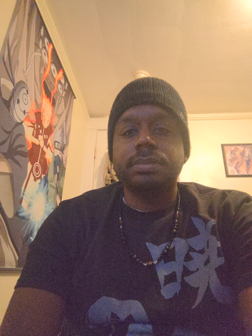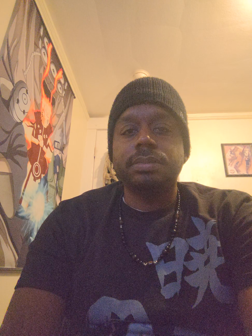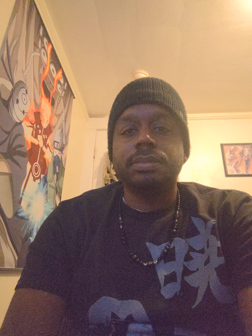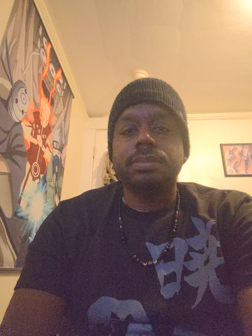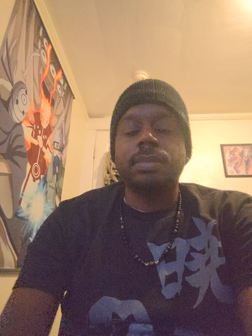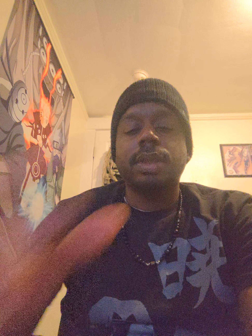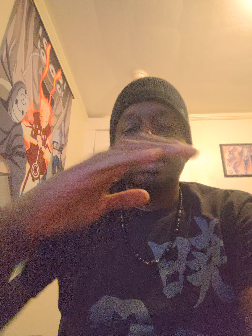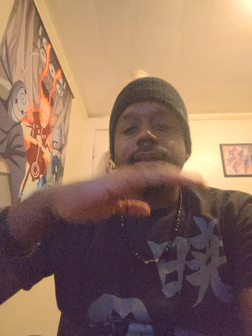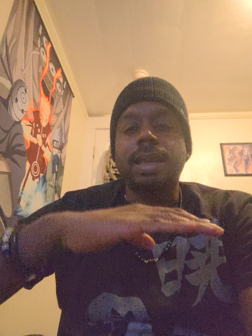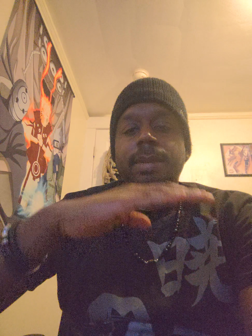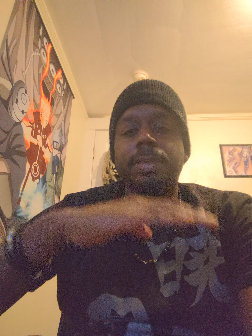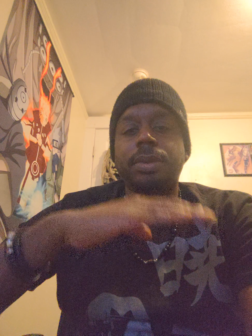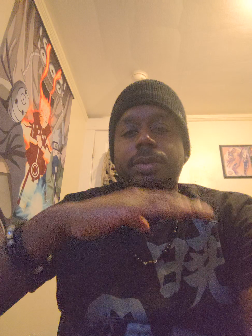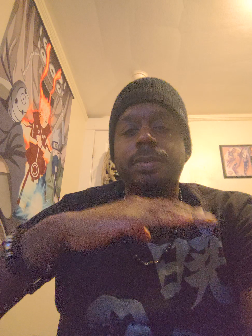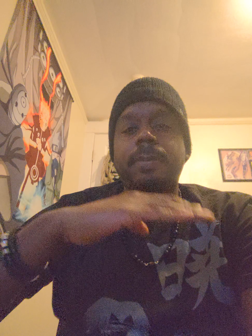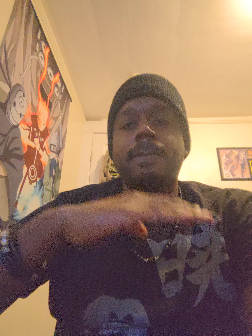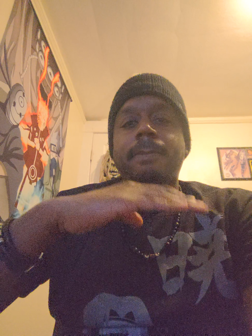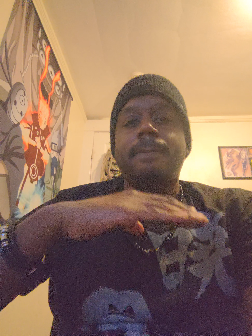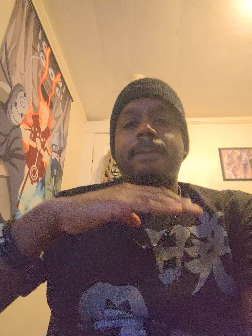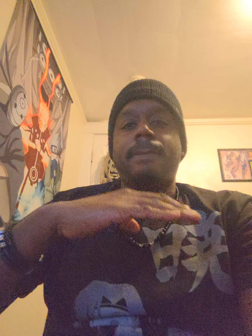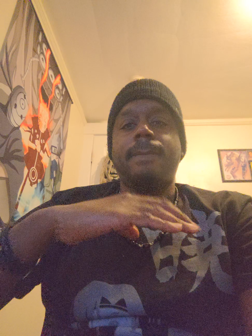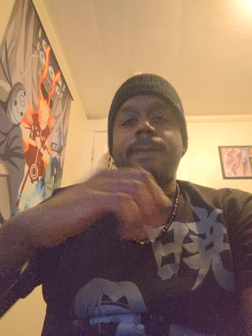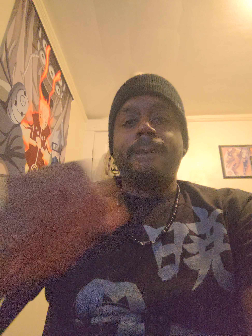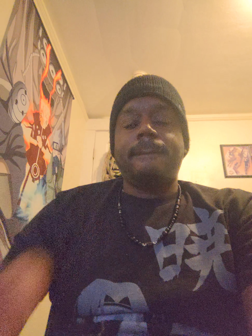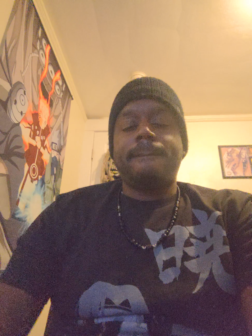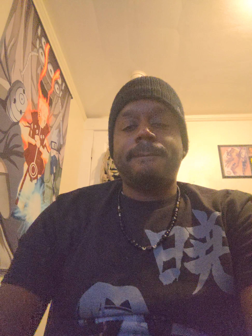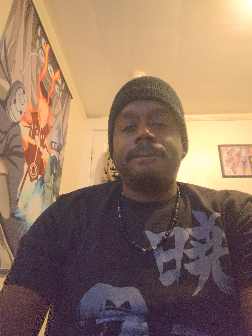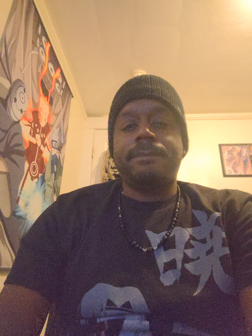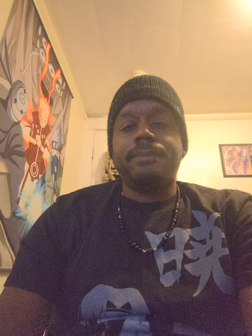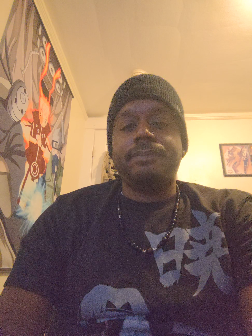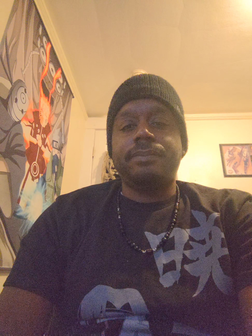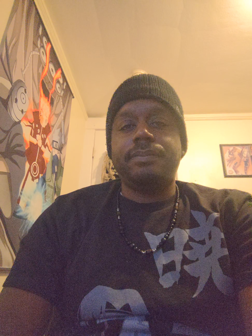table